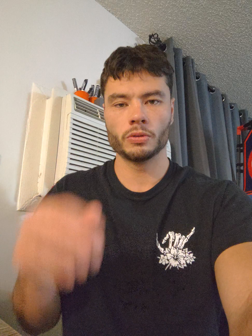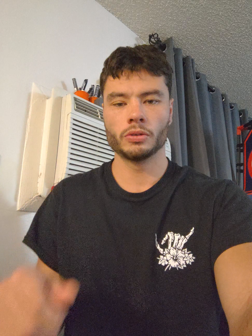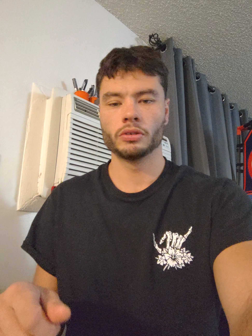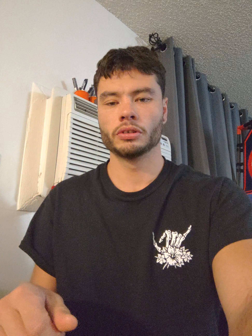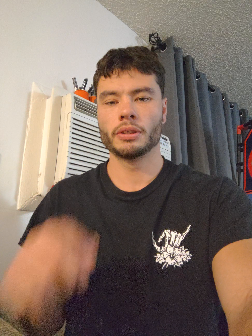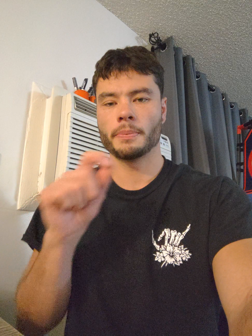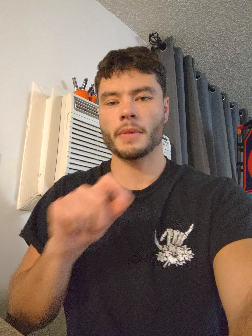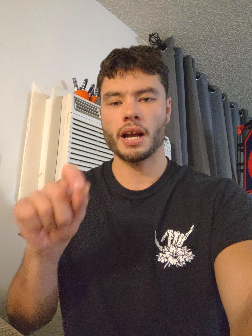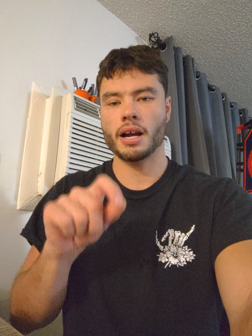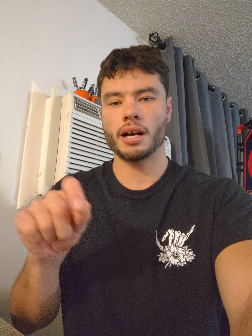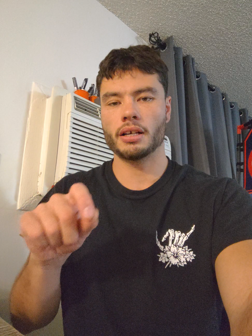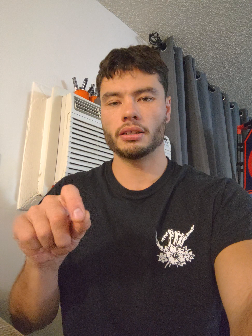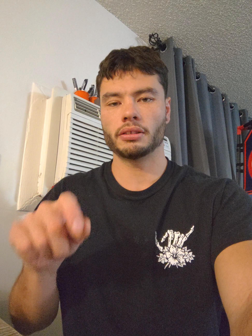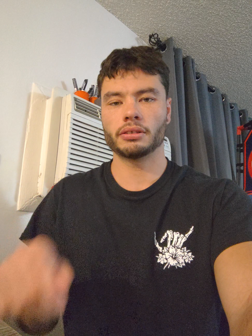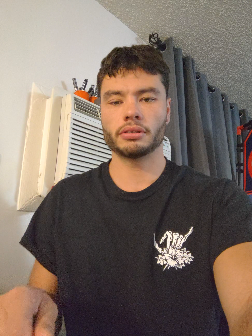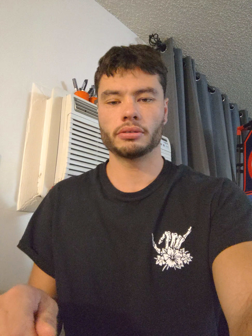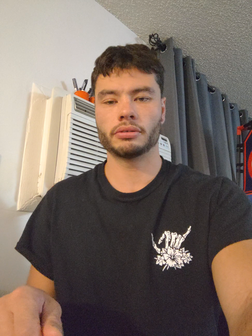pen